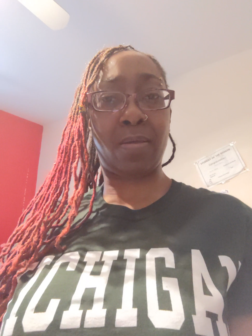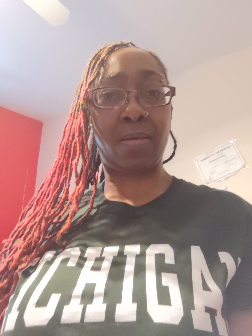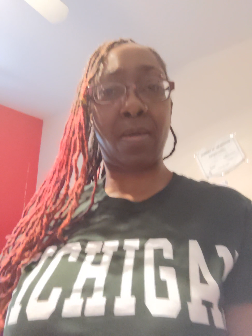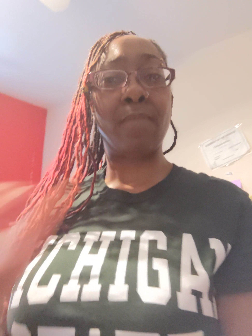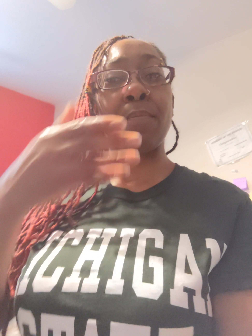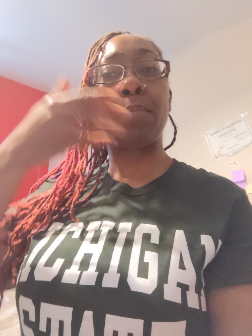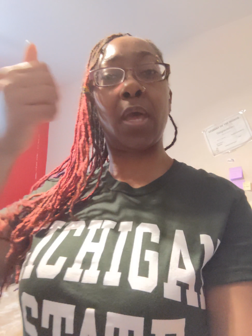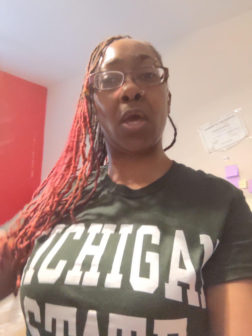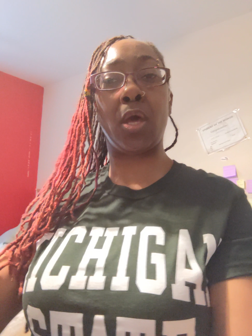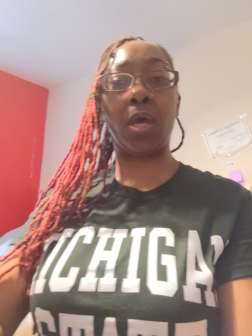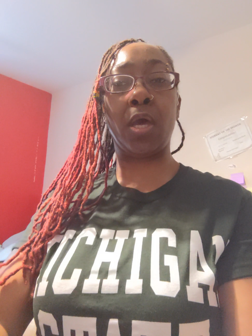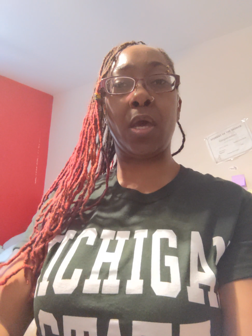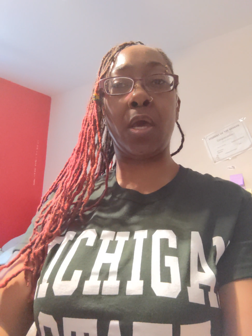better